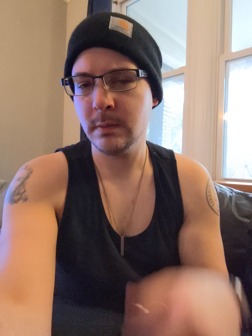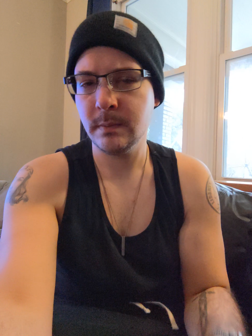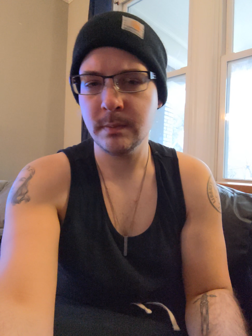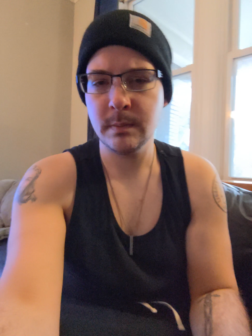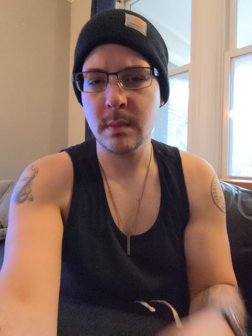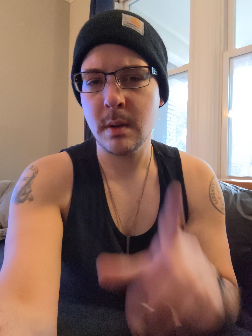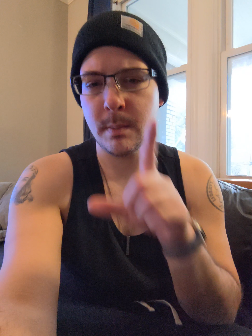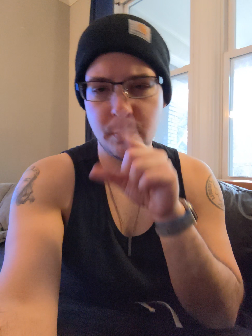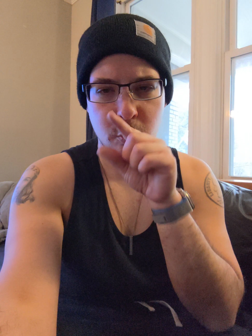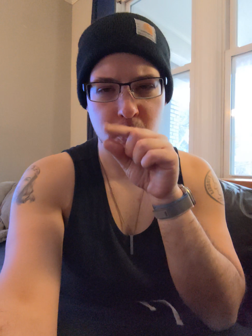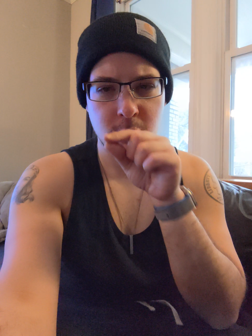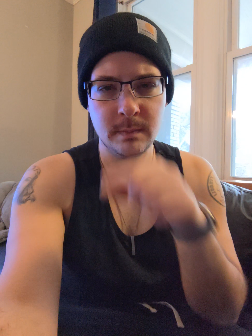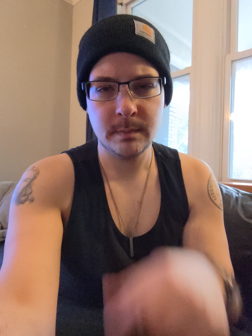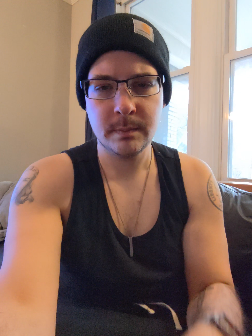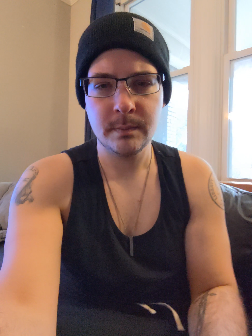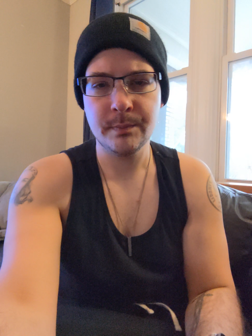bird